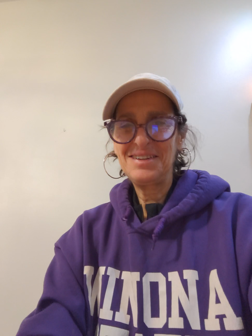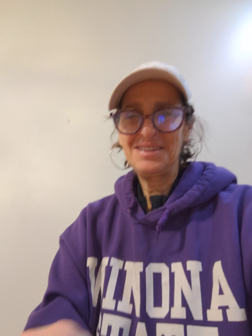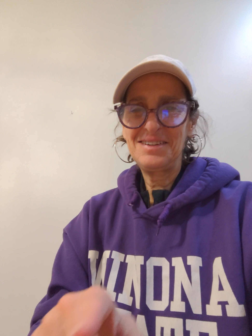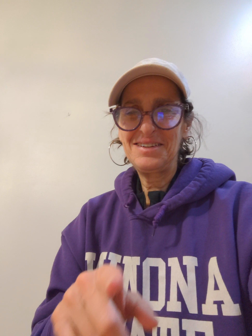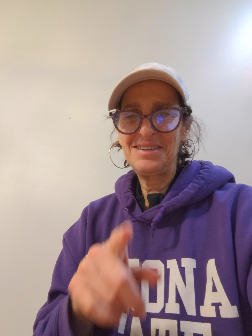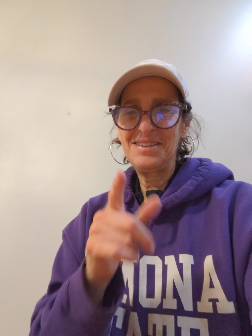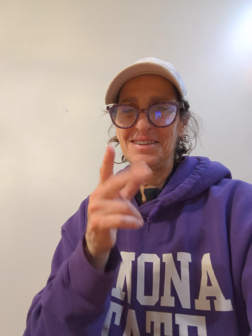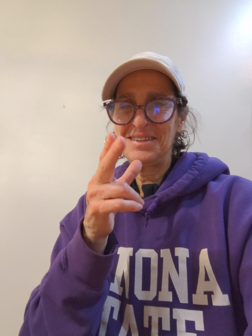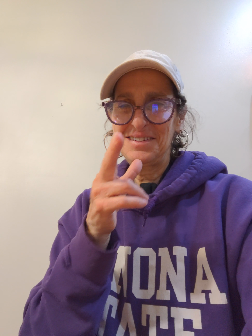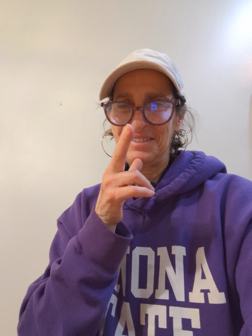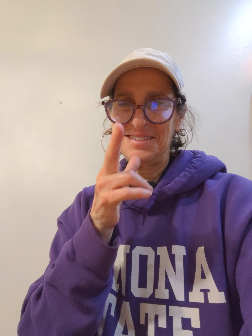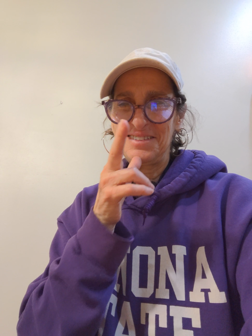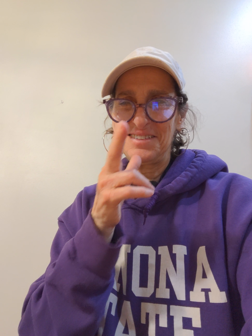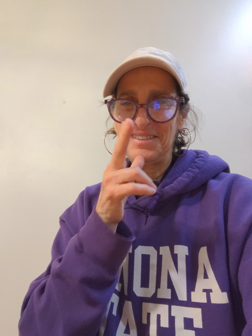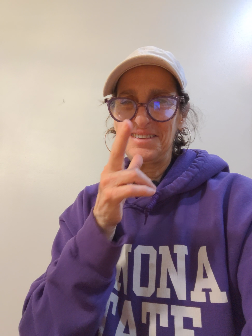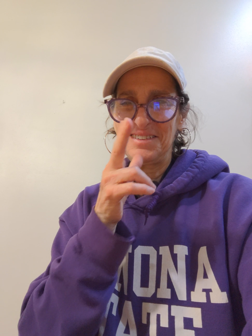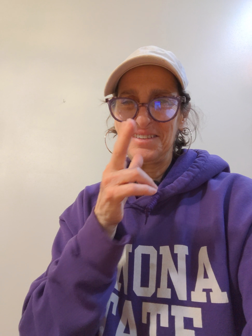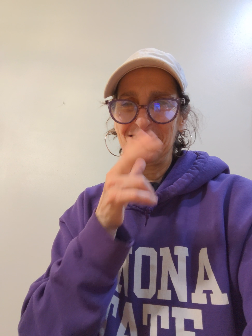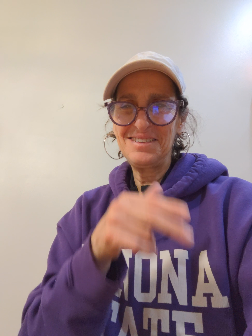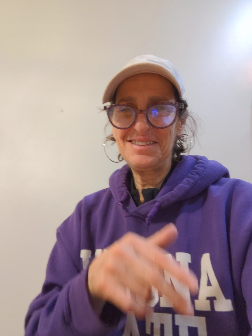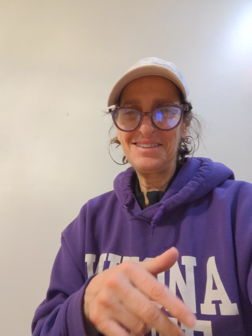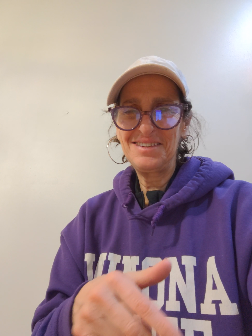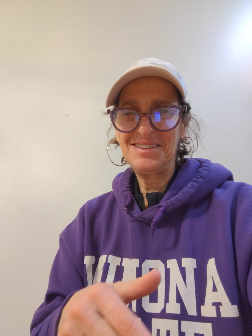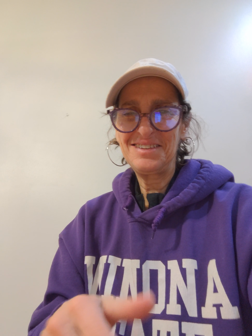hen